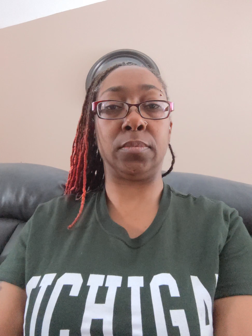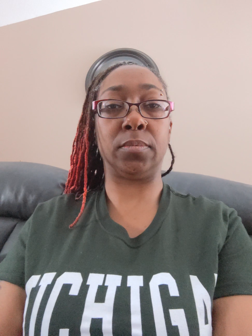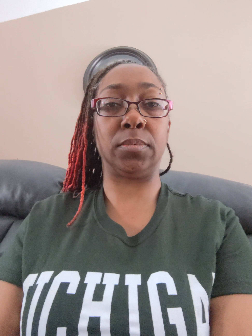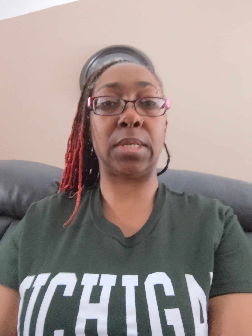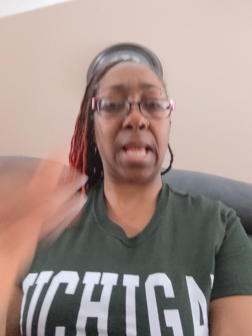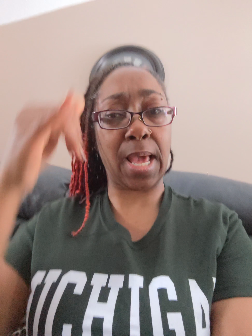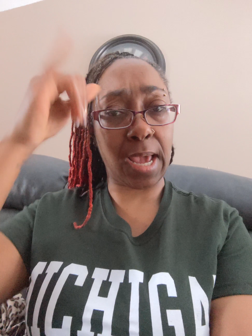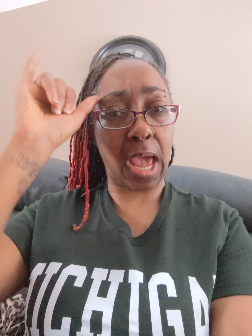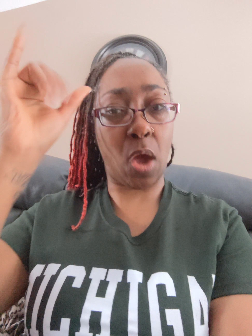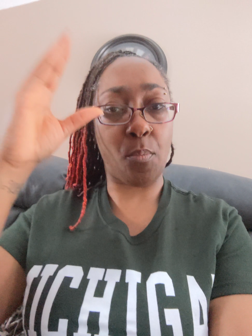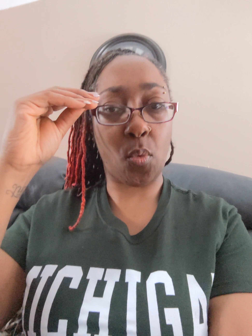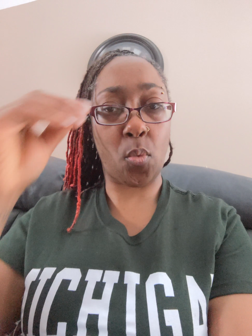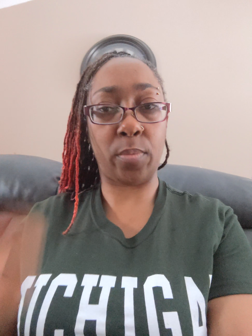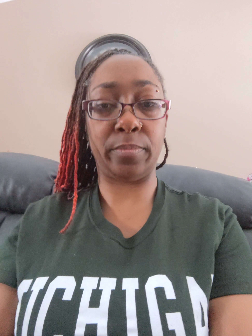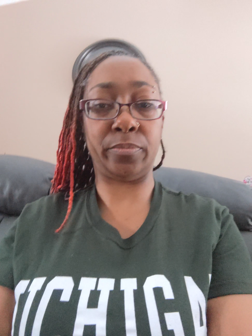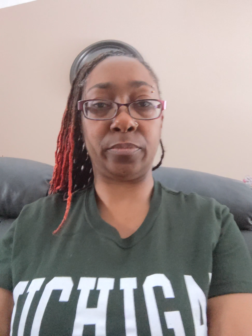cowboy